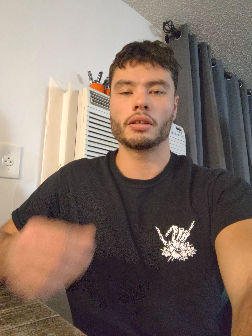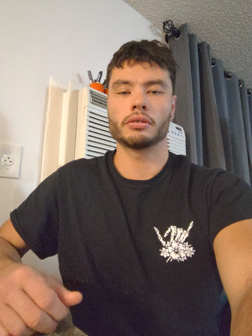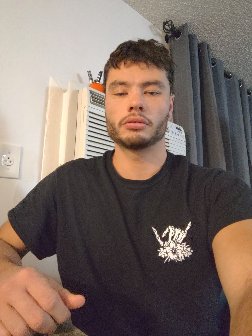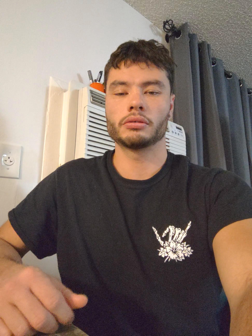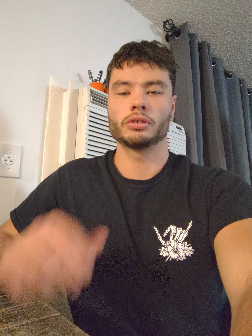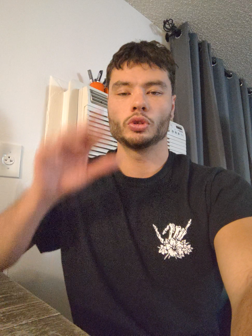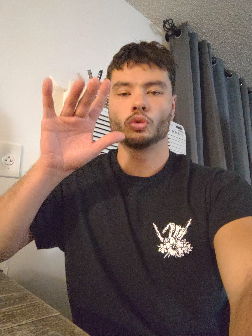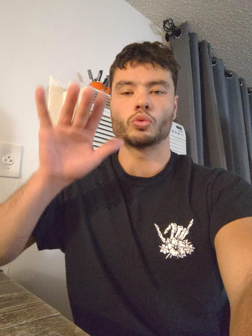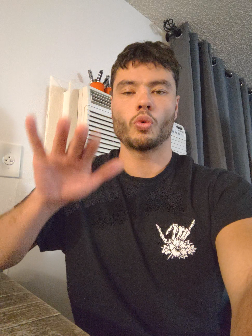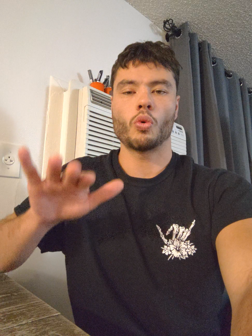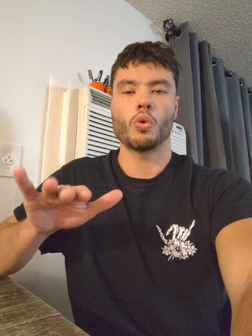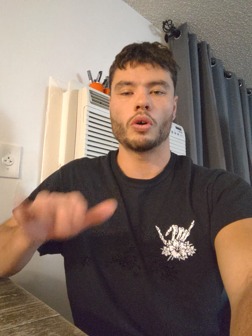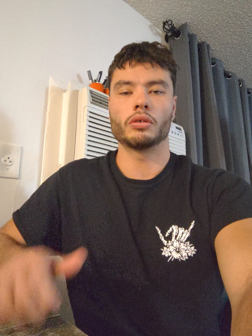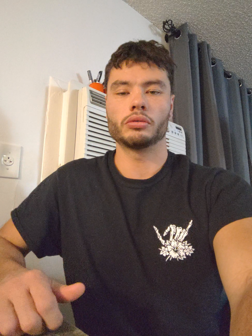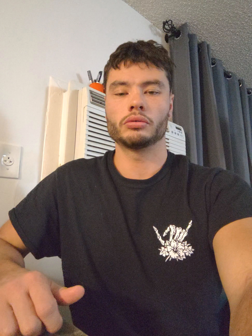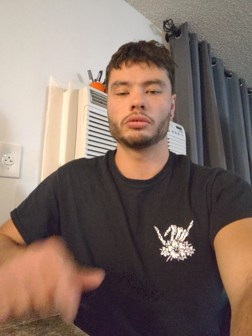snow